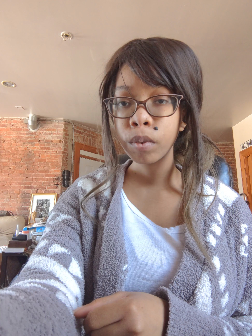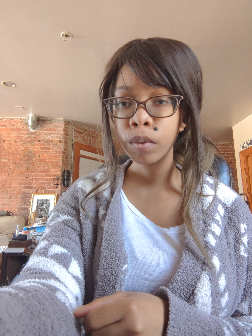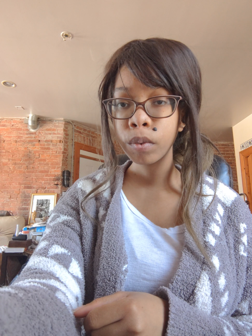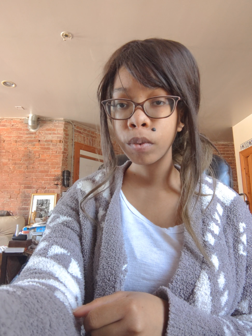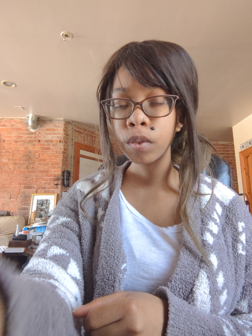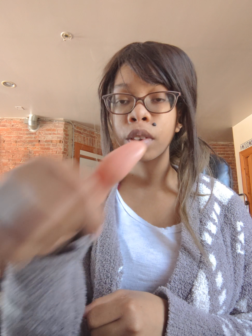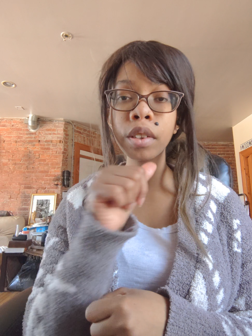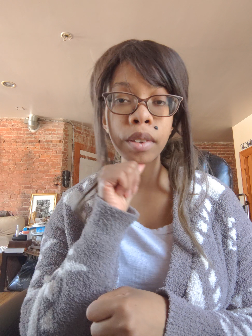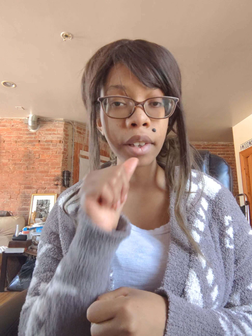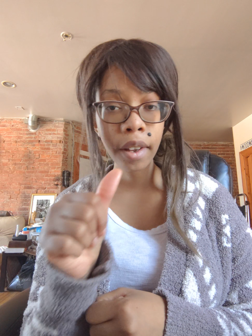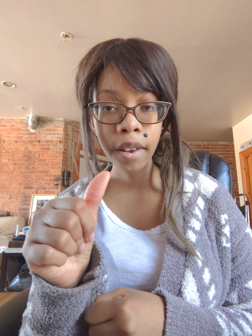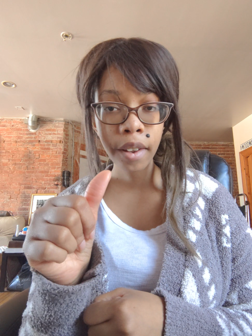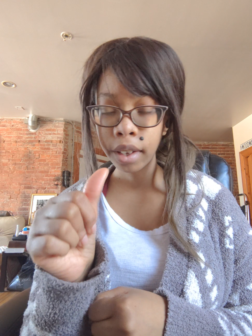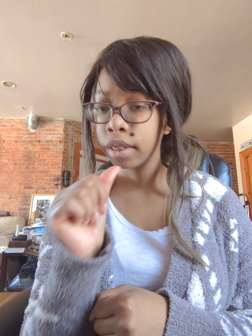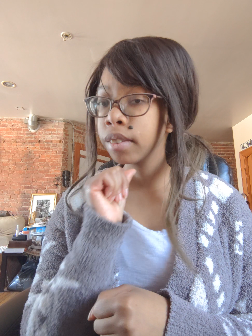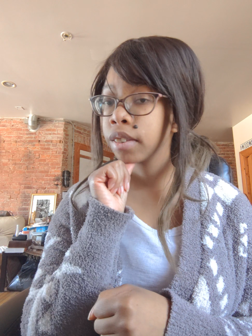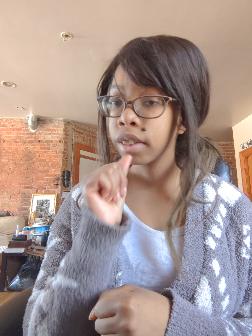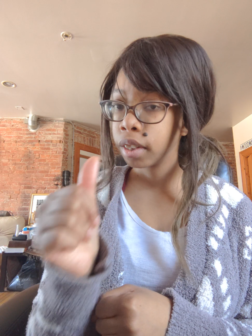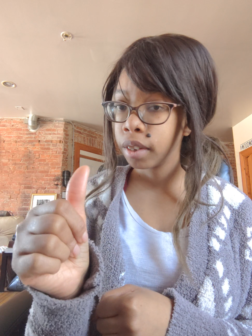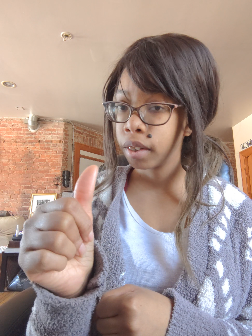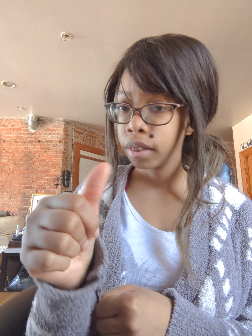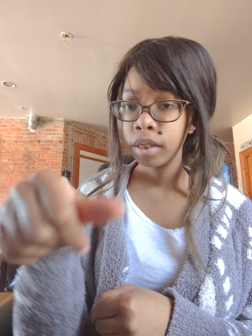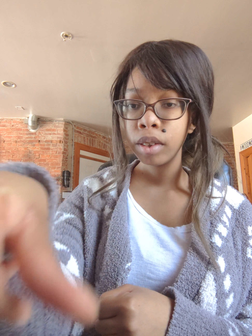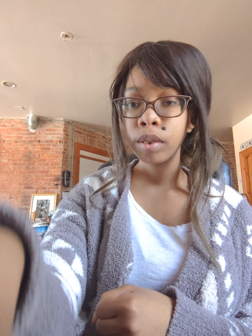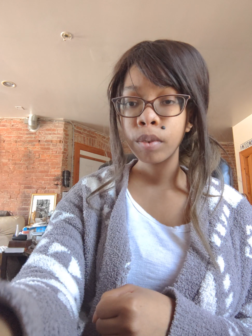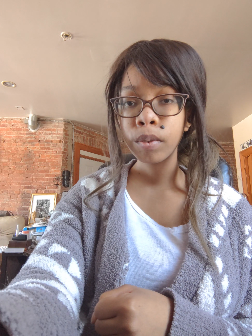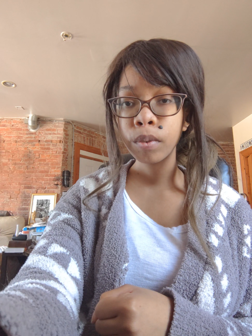not